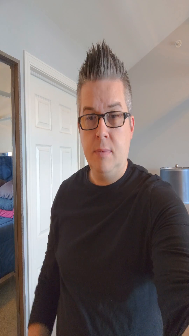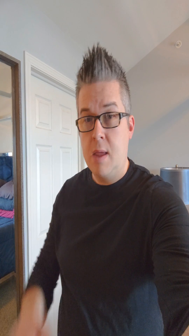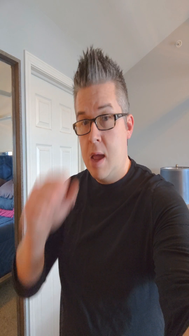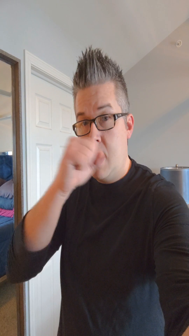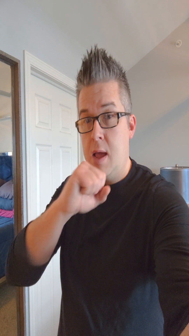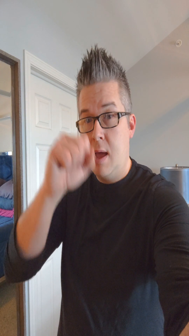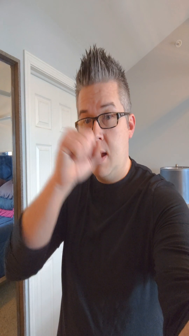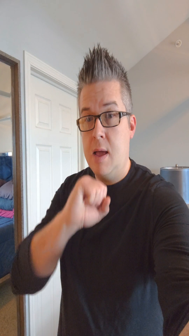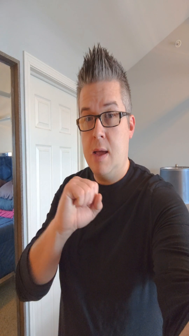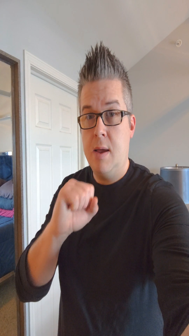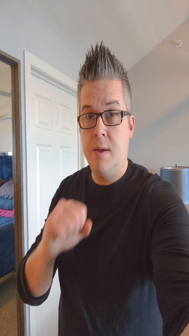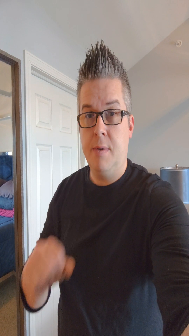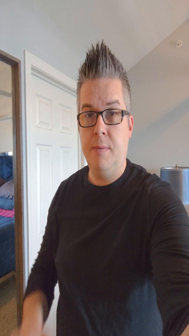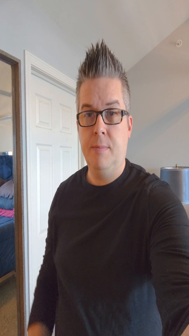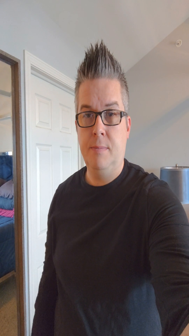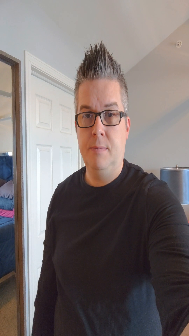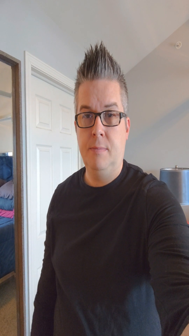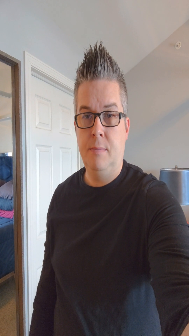ice cream